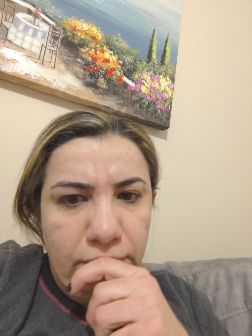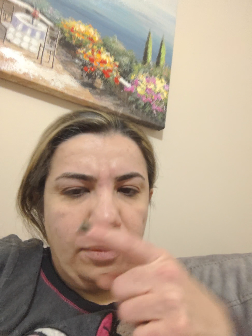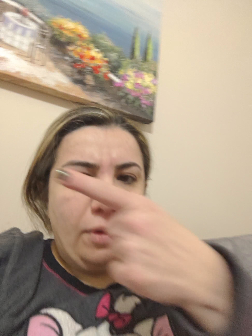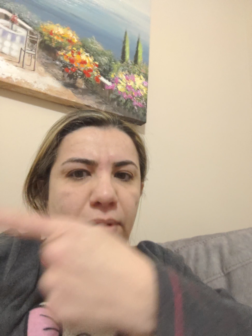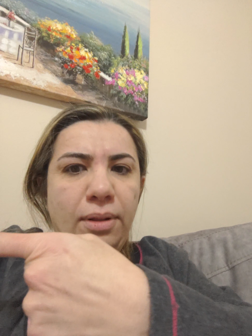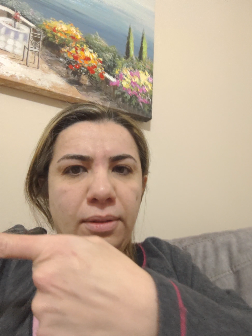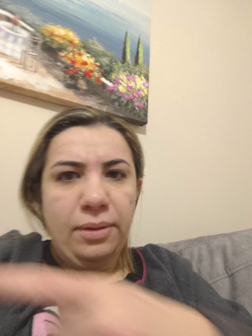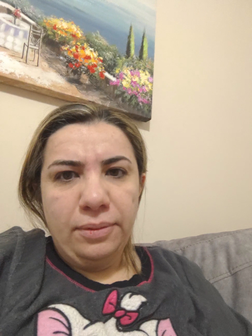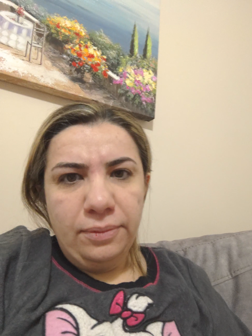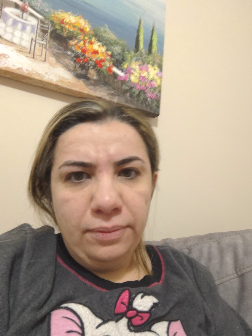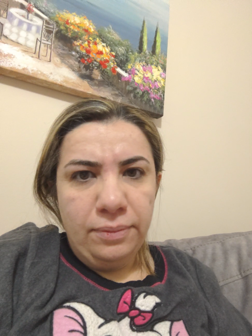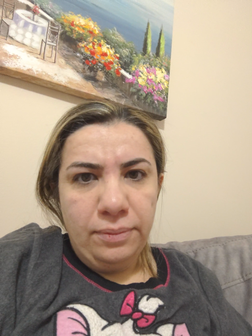he/she/it